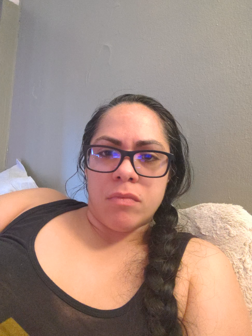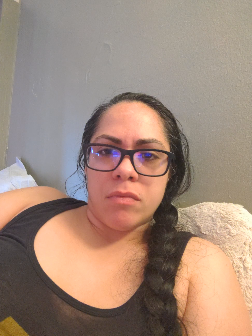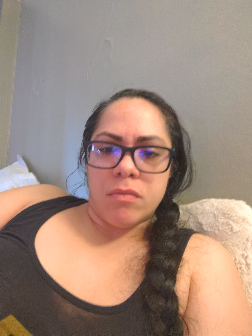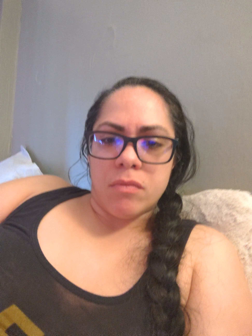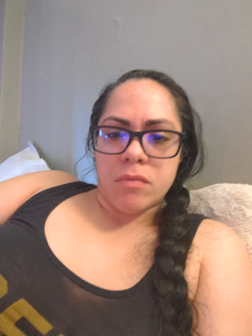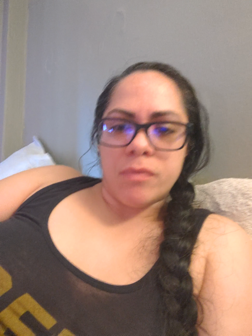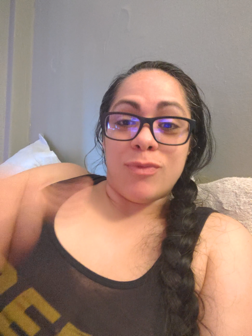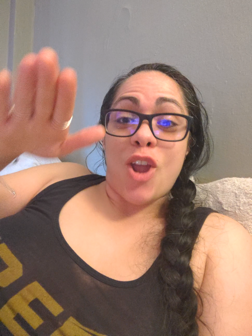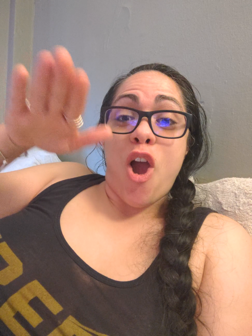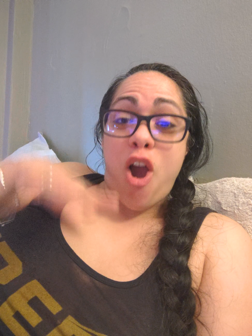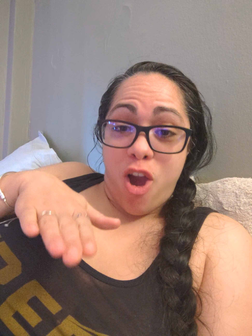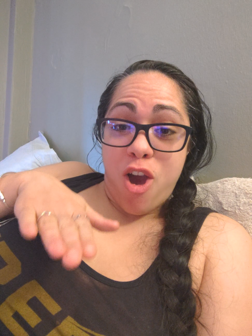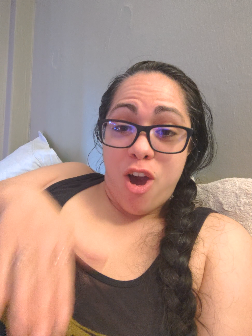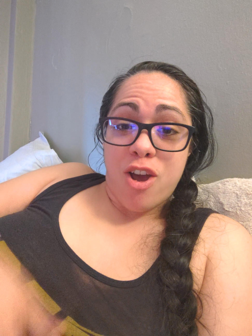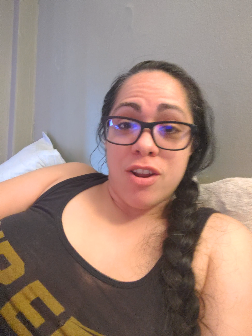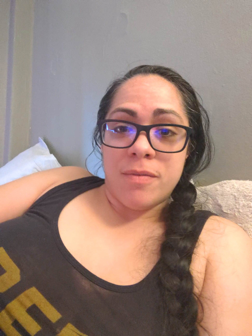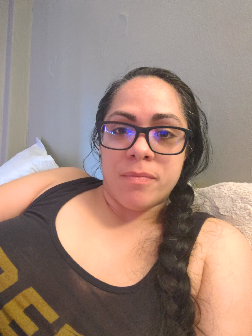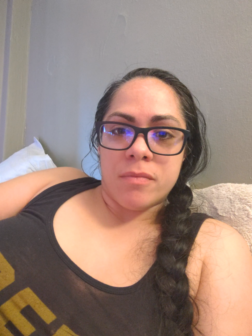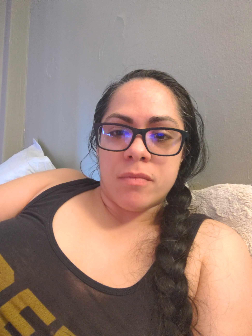on